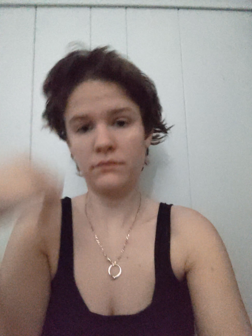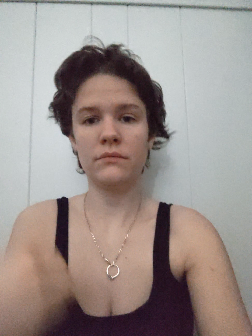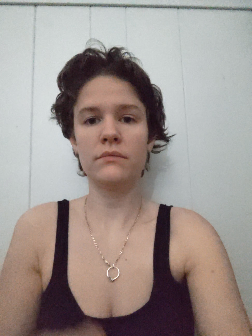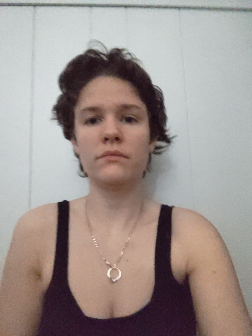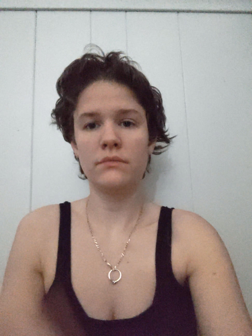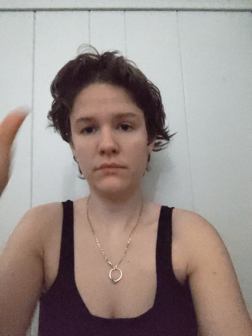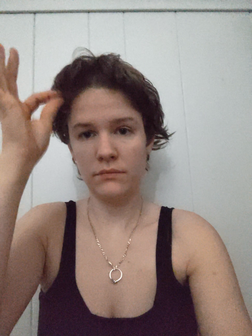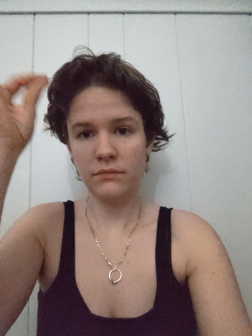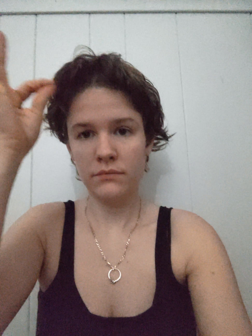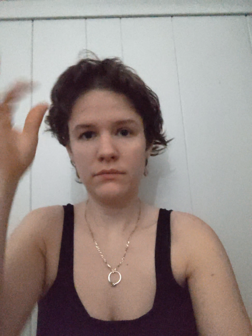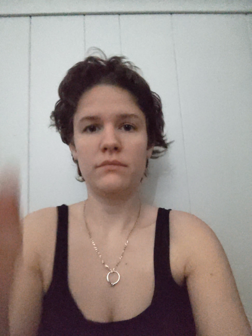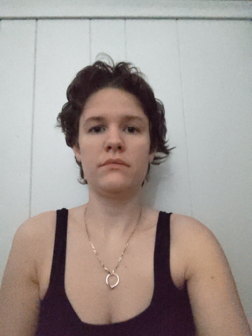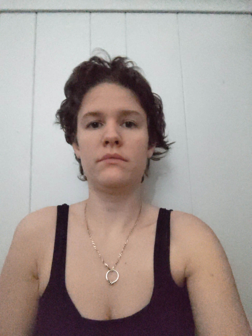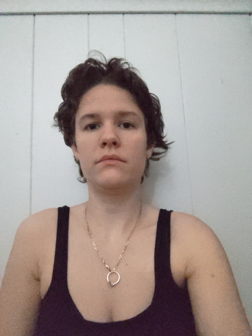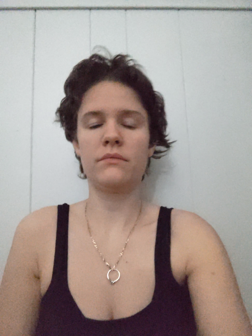hair